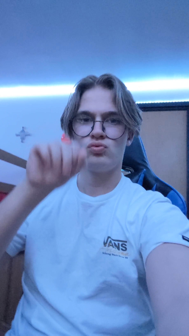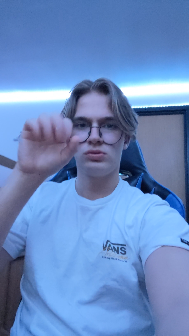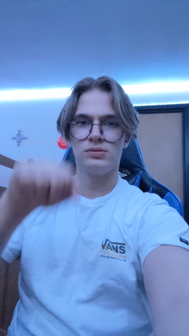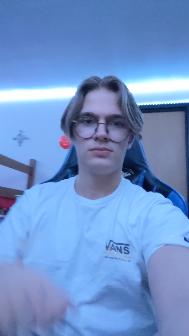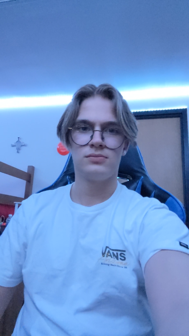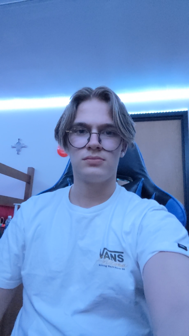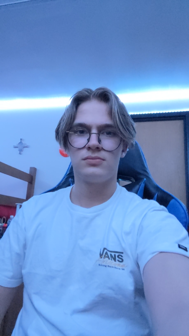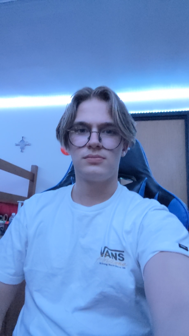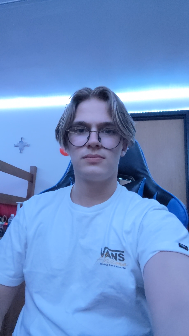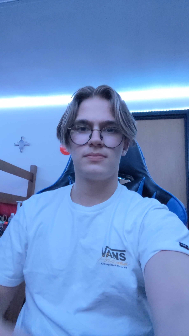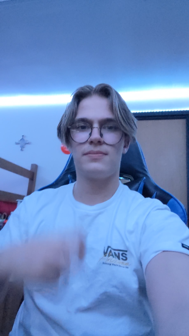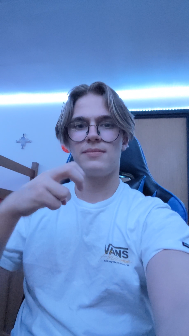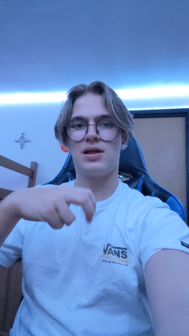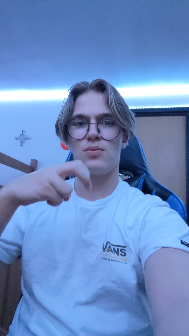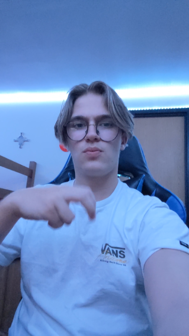potato